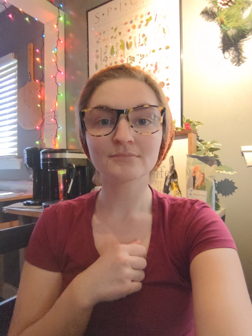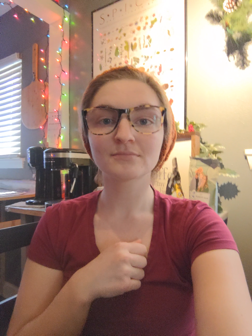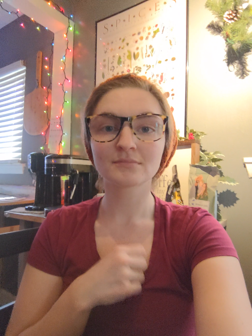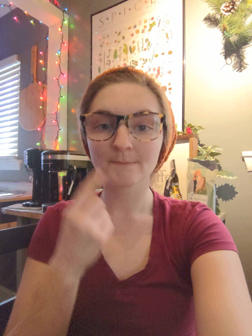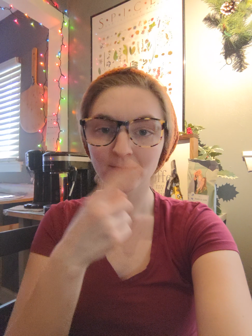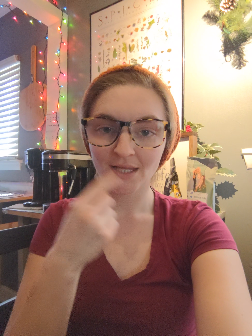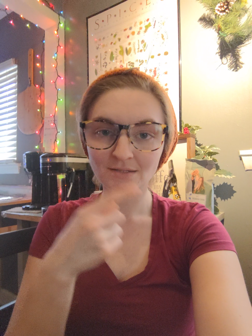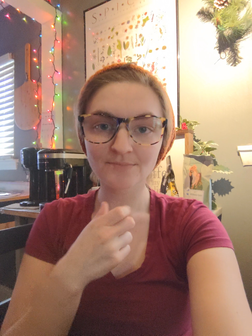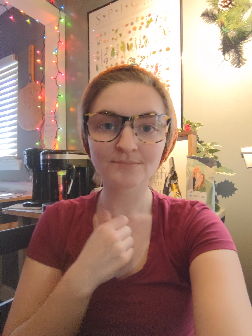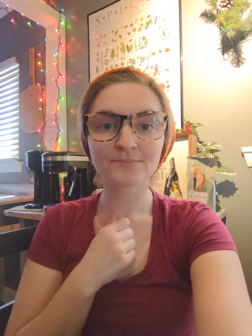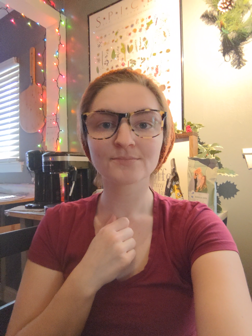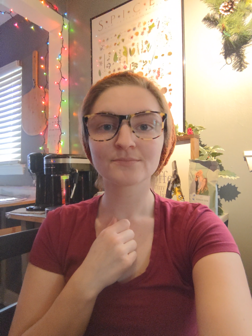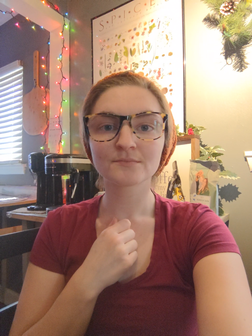mouth